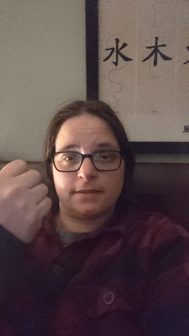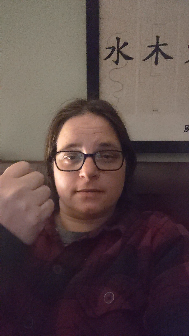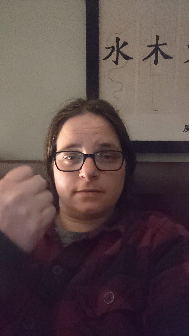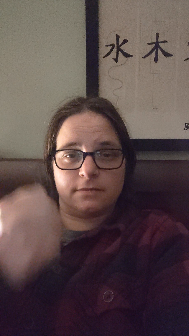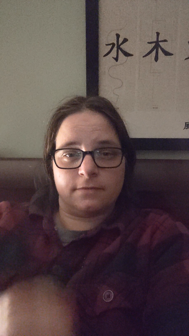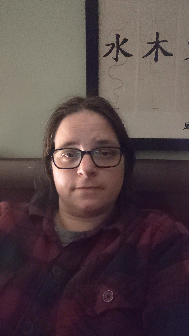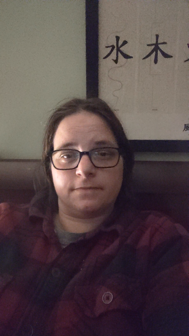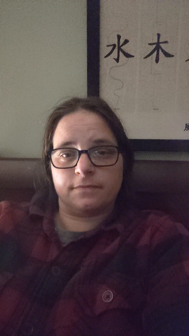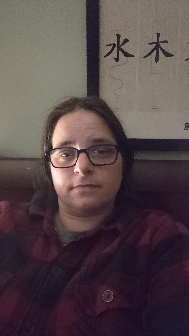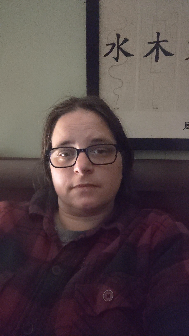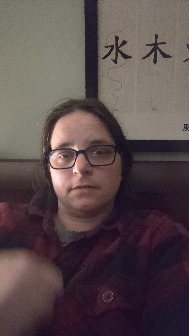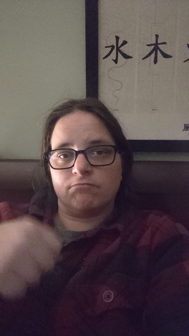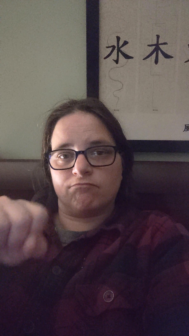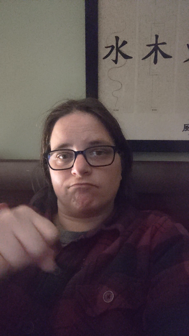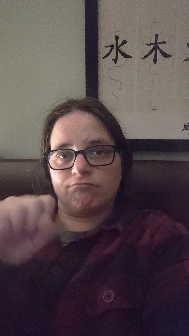motorcycle